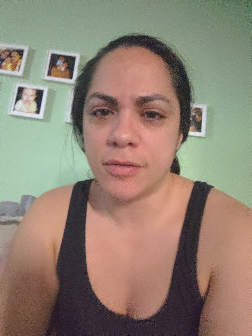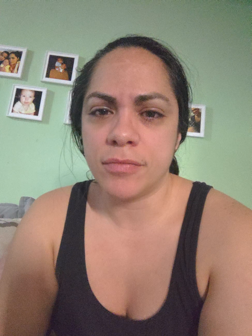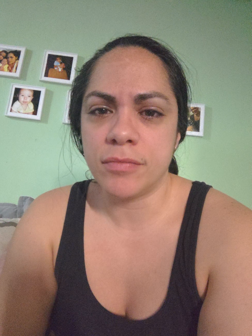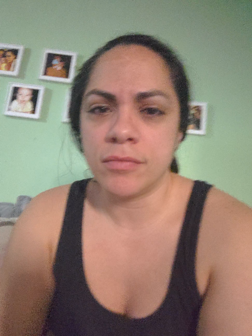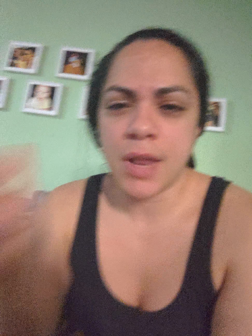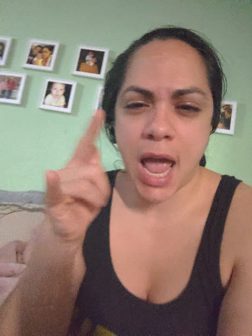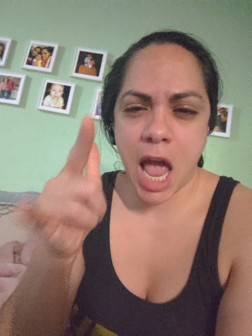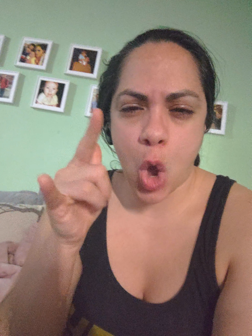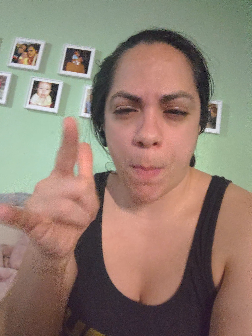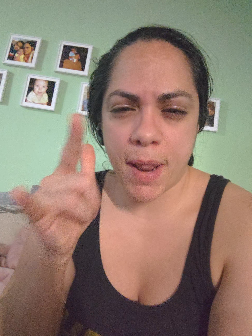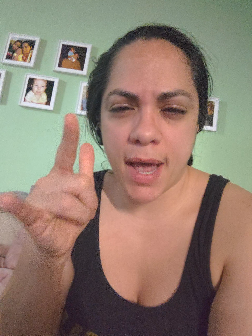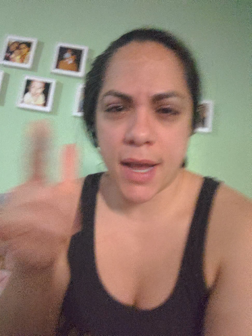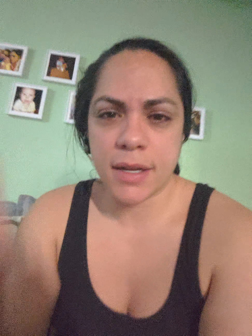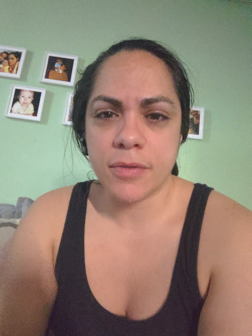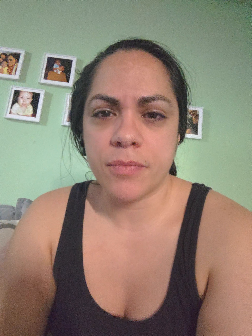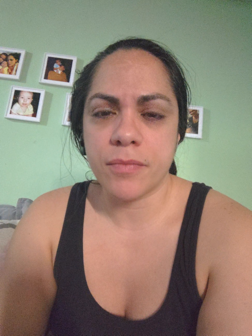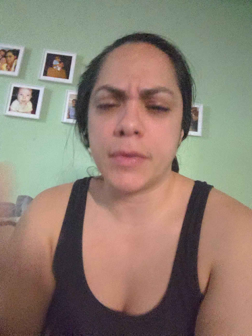airplane